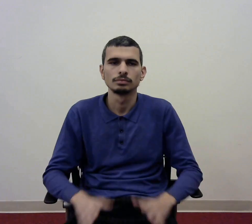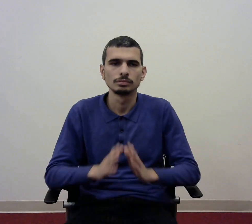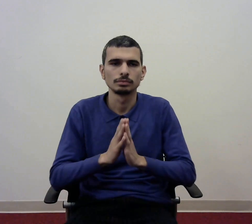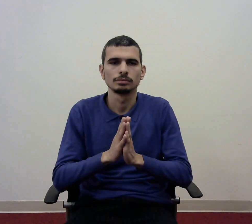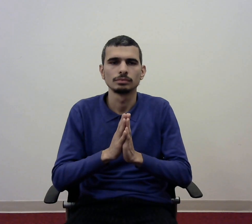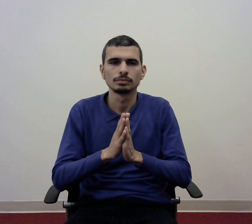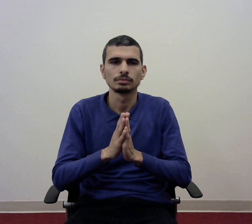xahiş